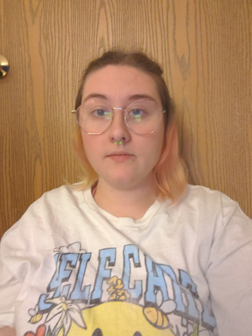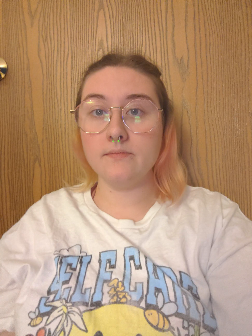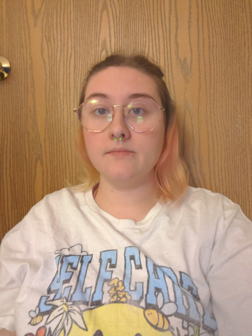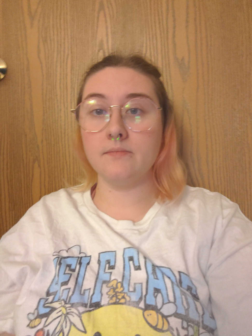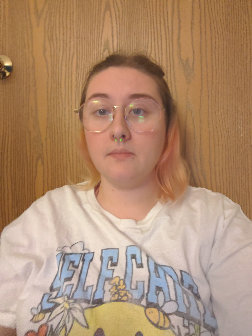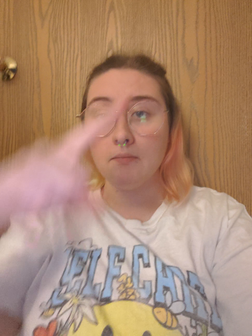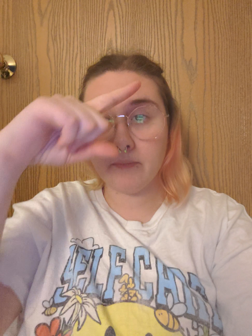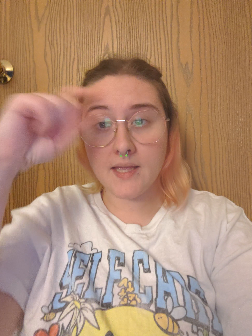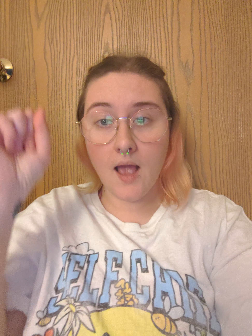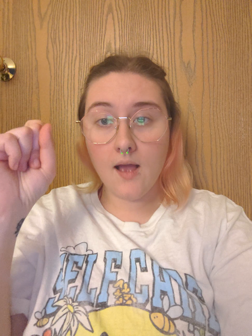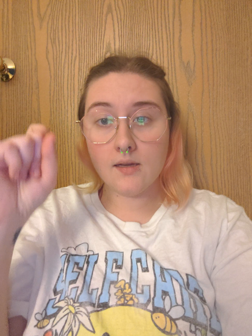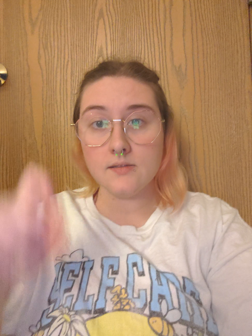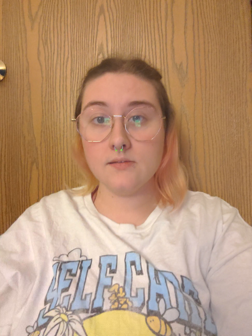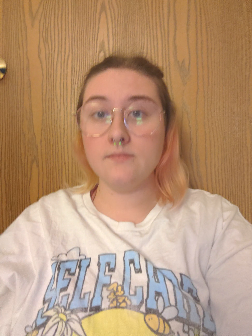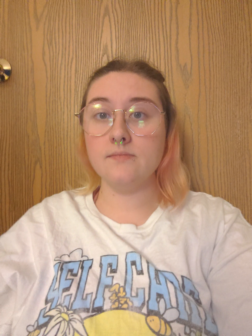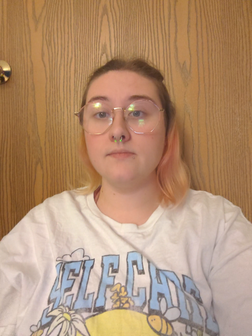because